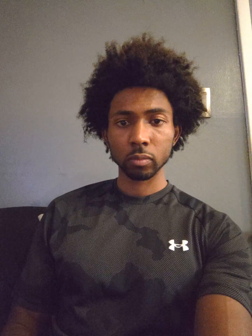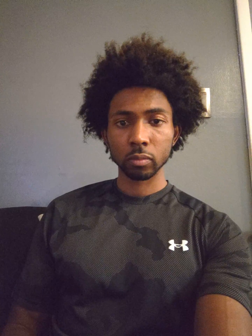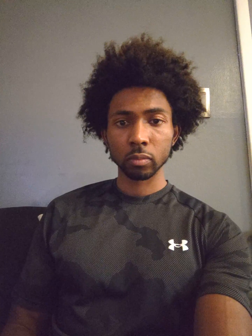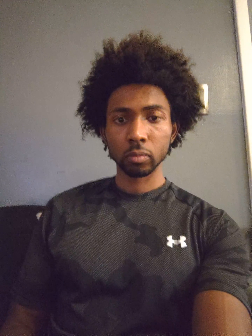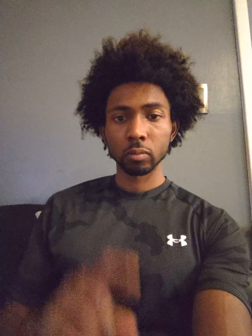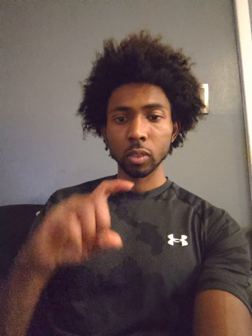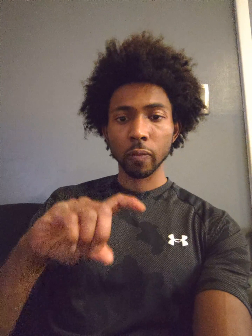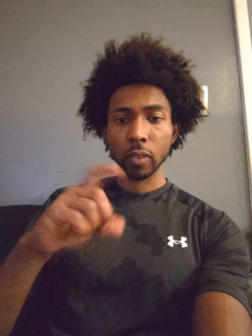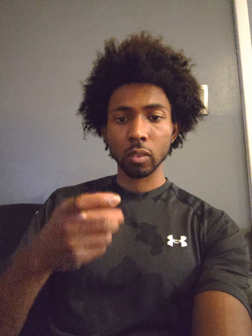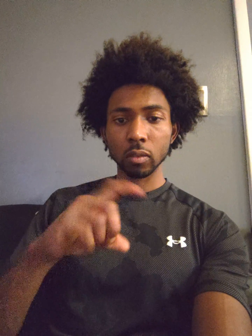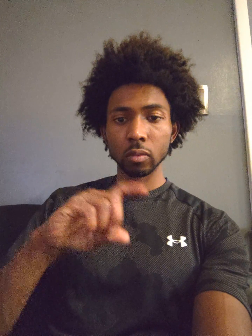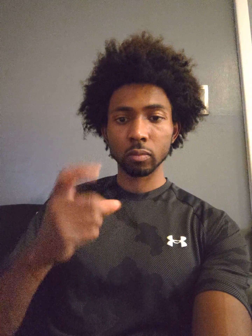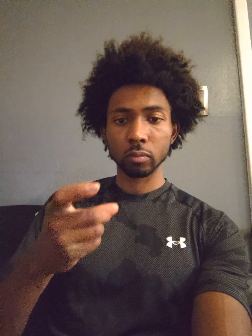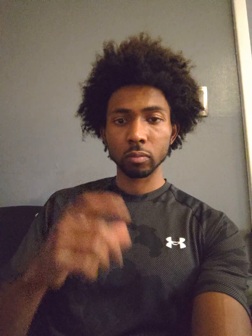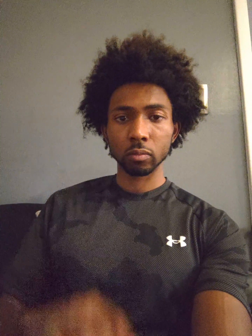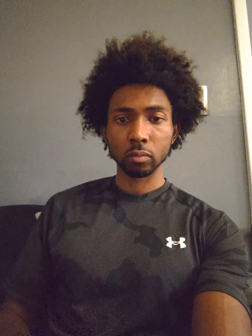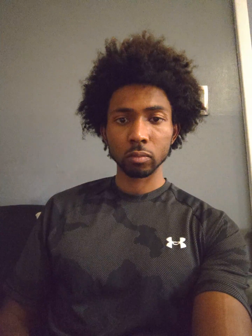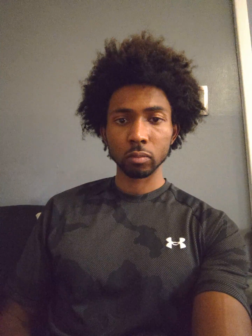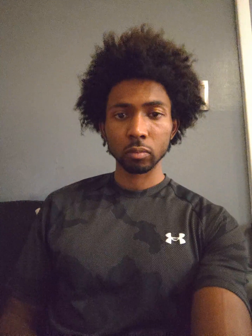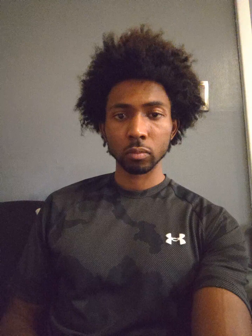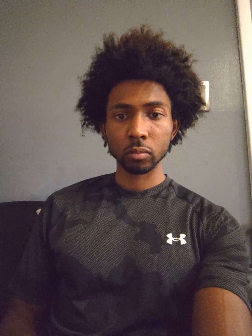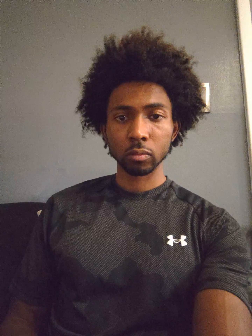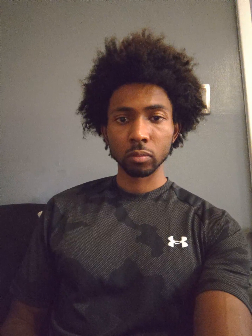friend